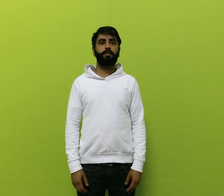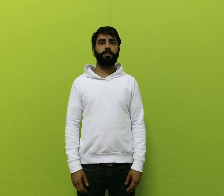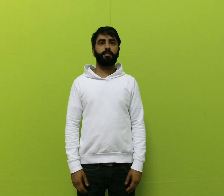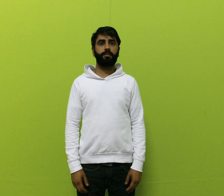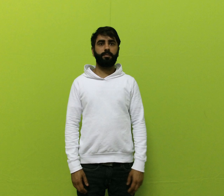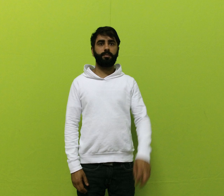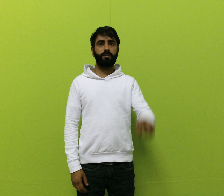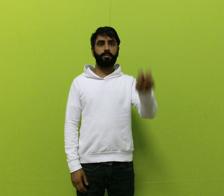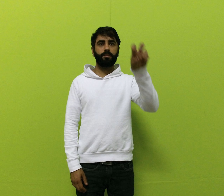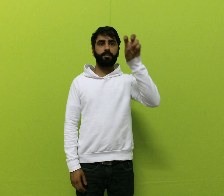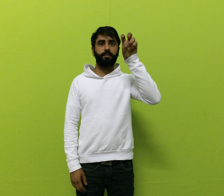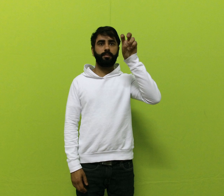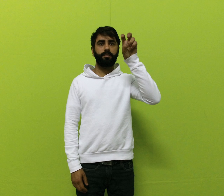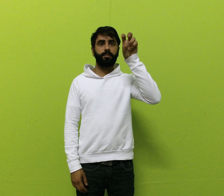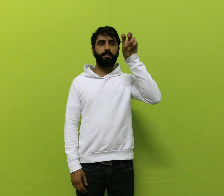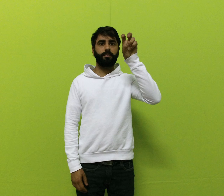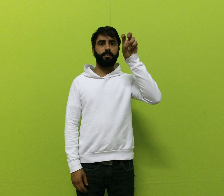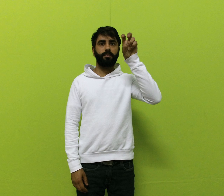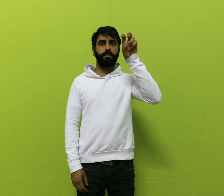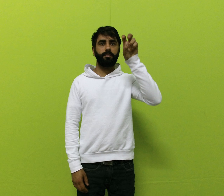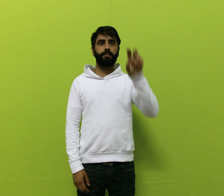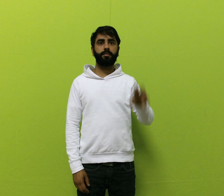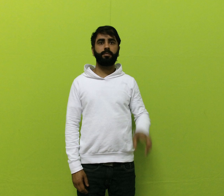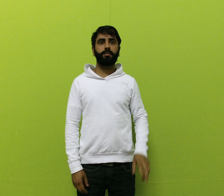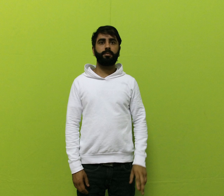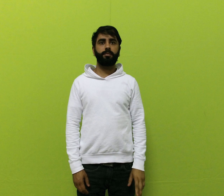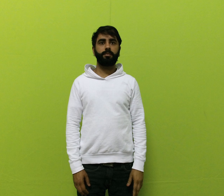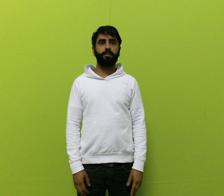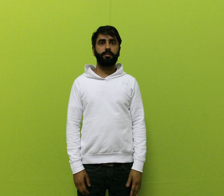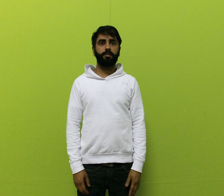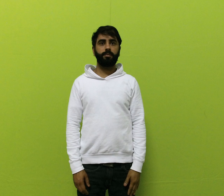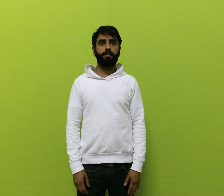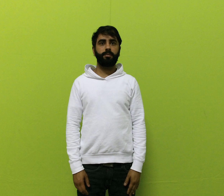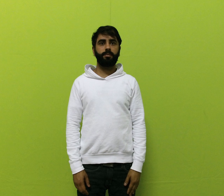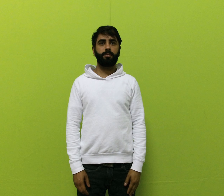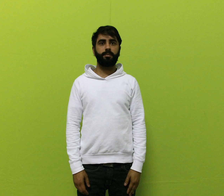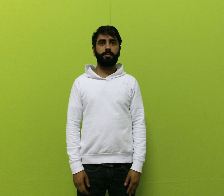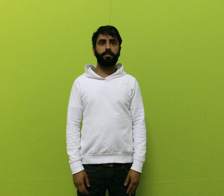cinco